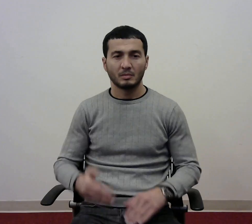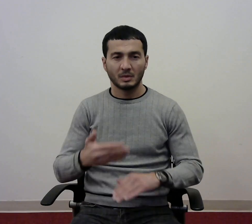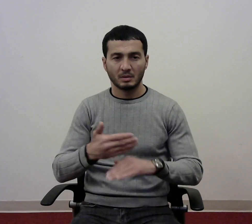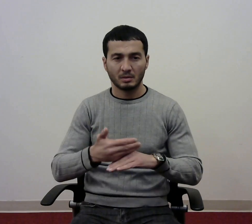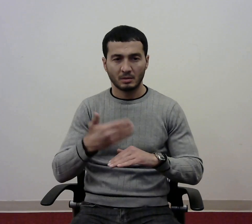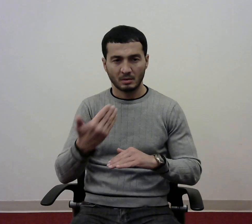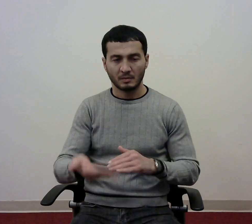gecikmək